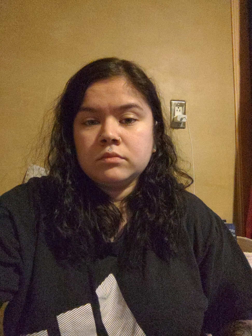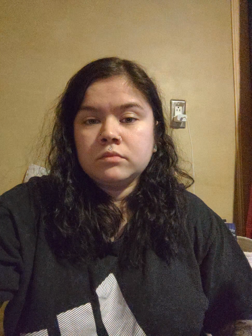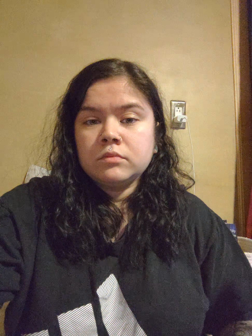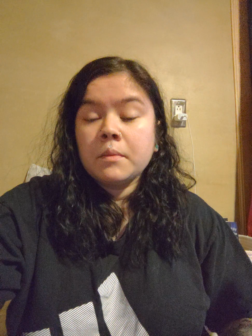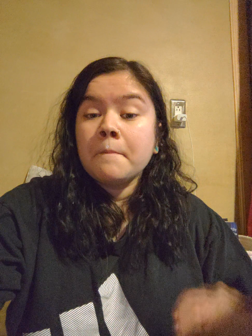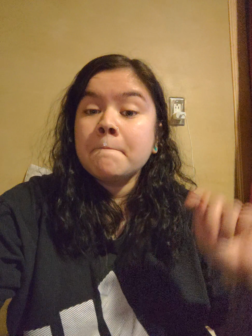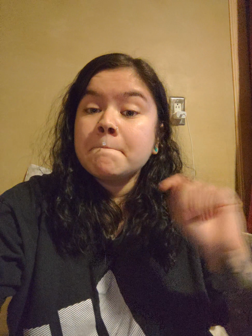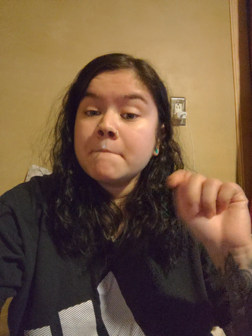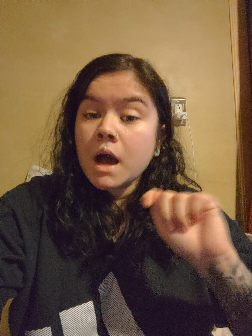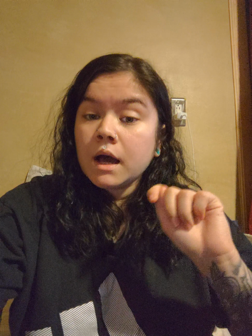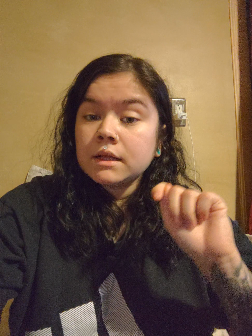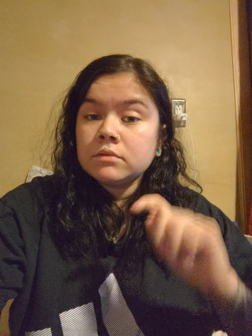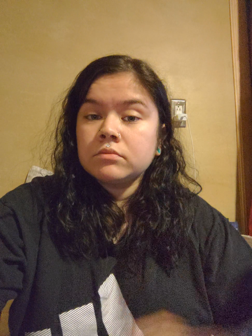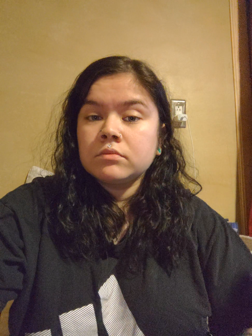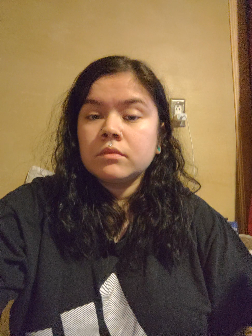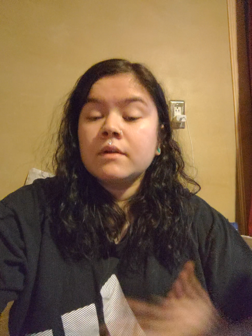potty